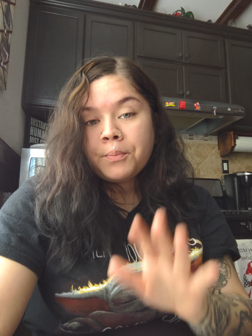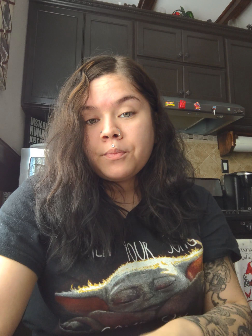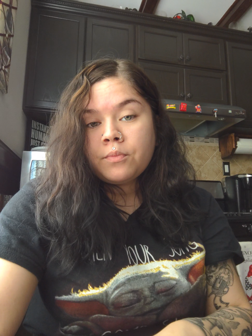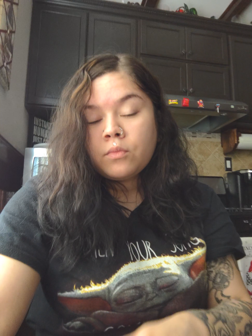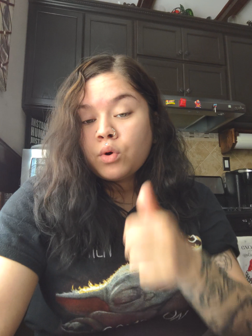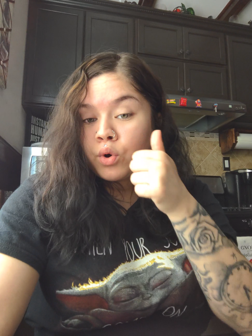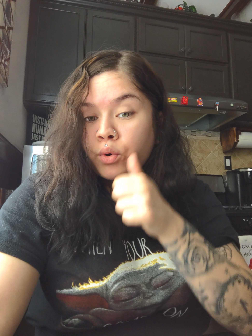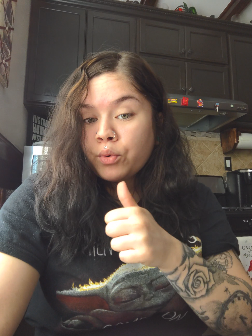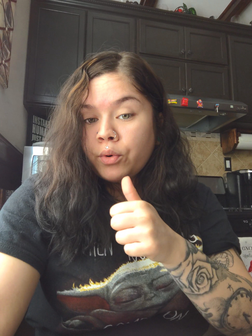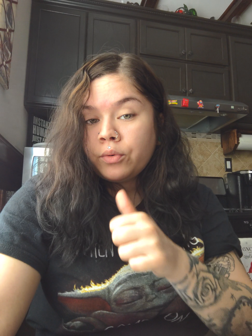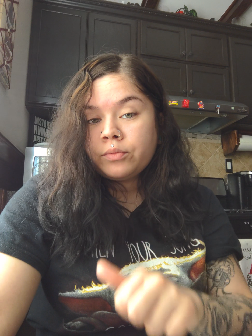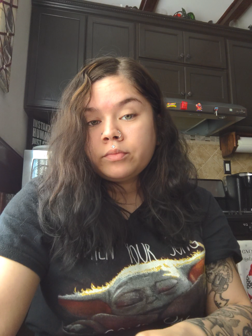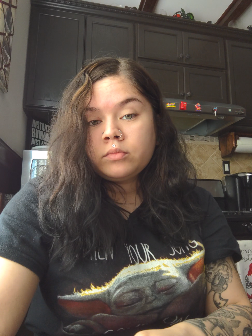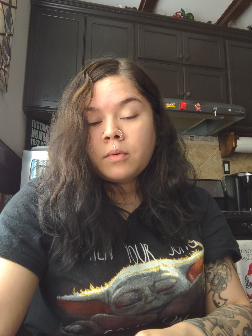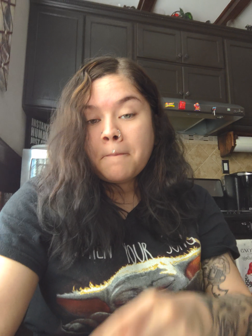girl